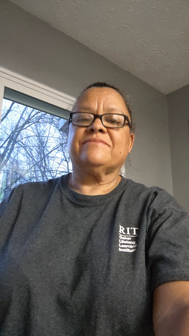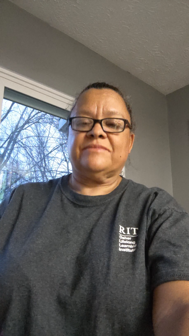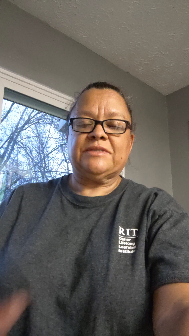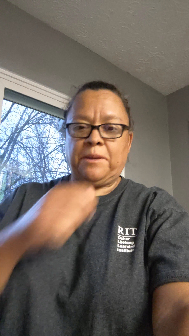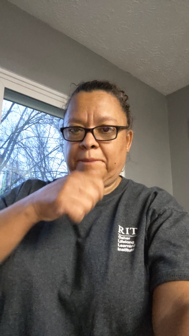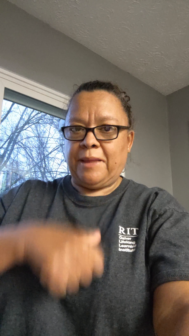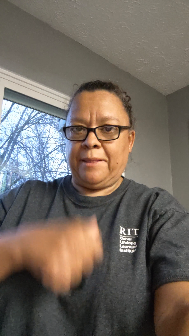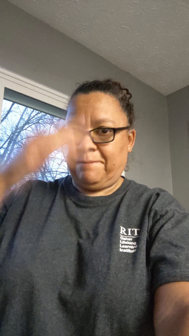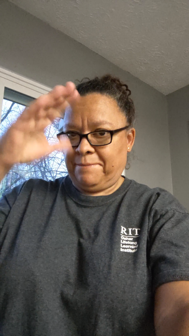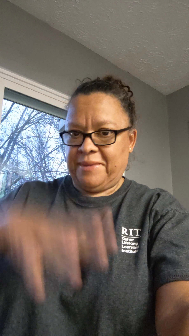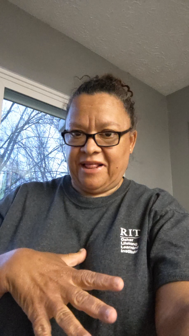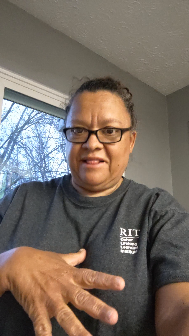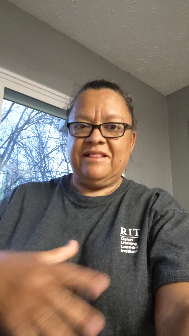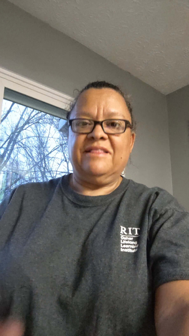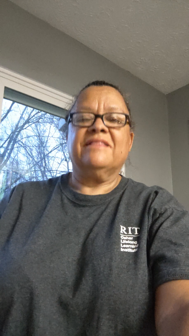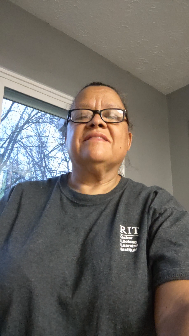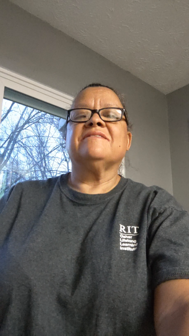mailman